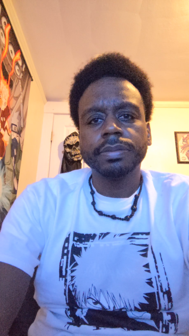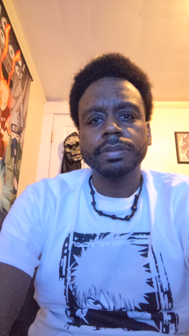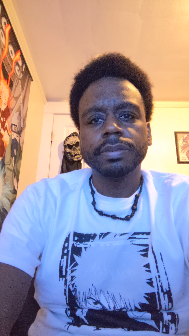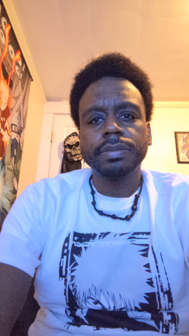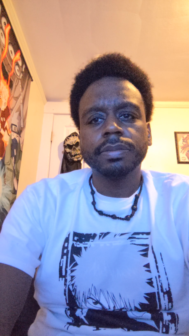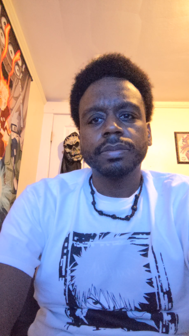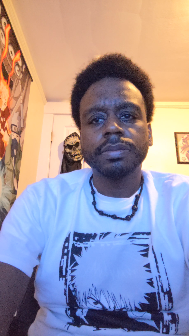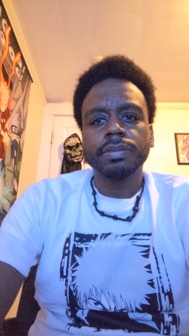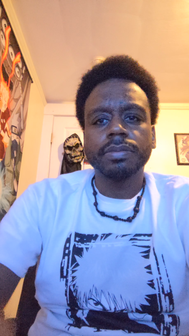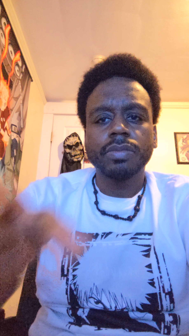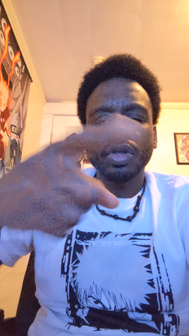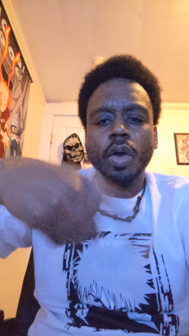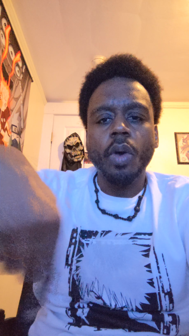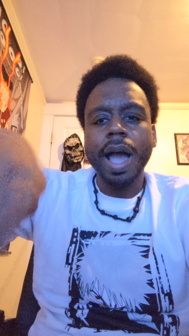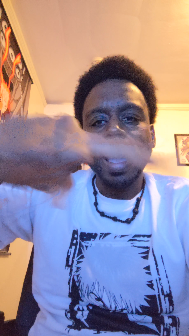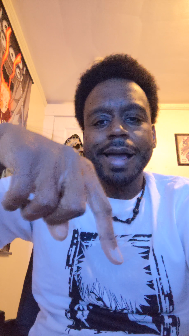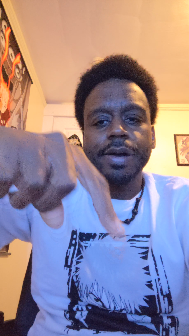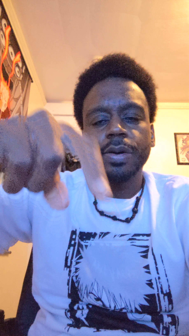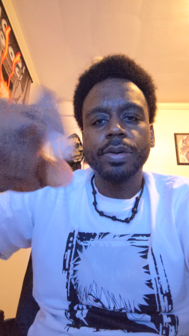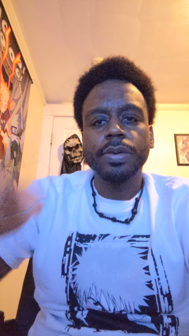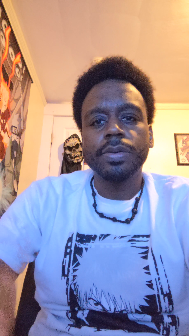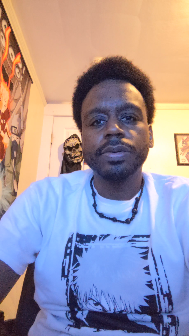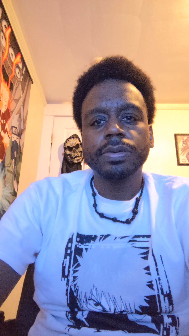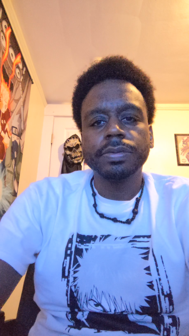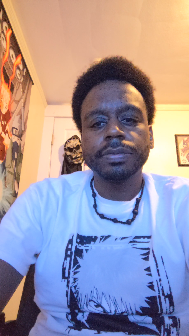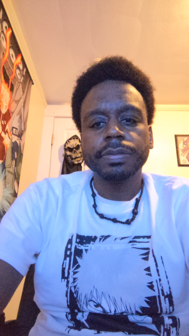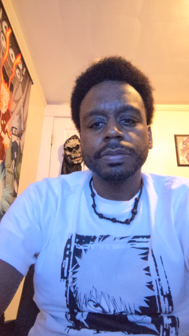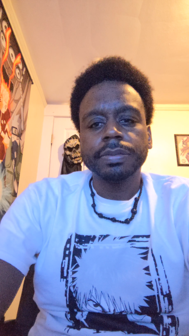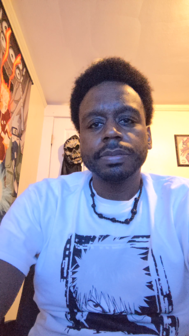around